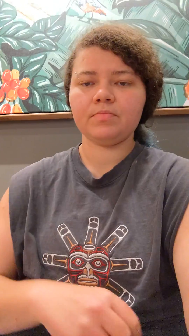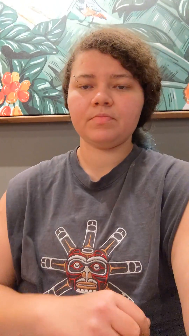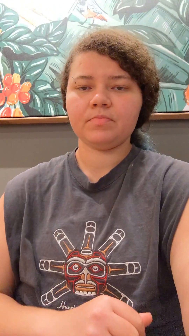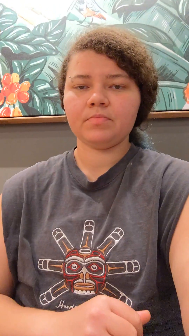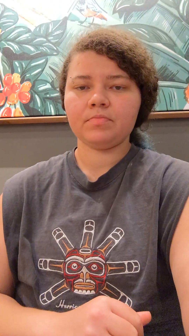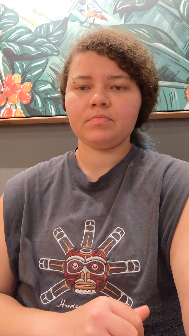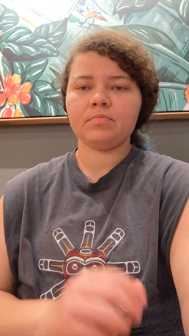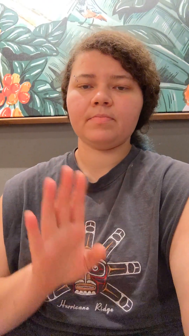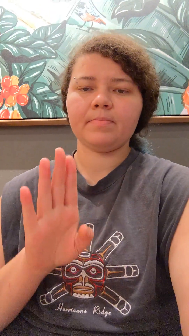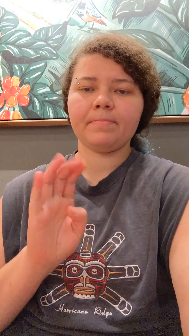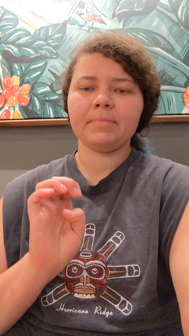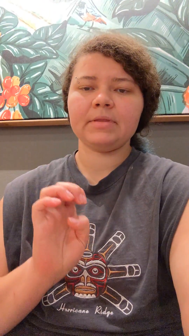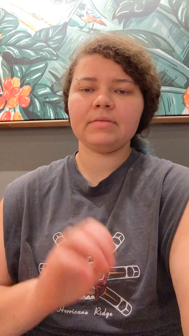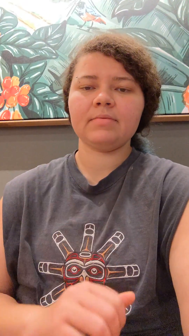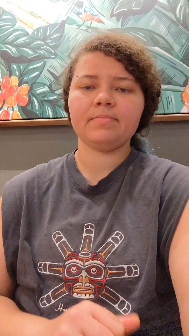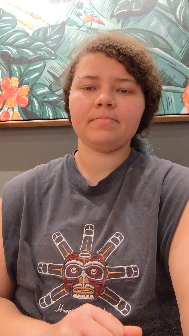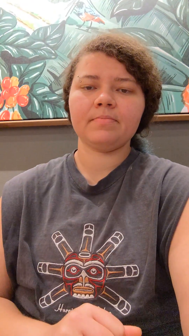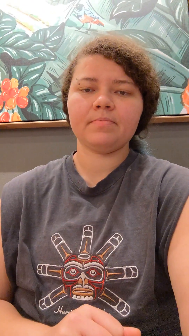be